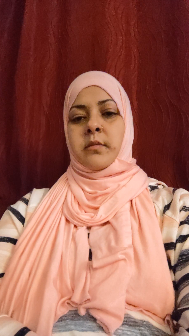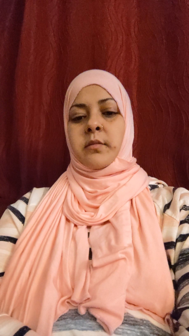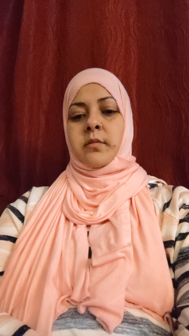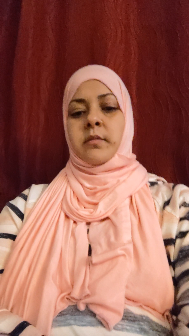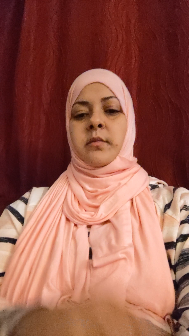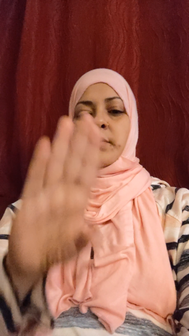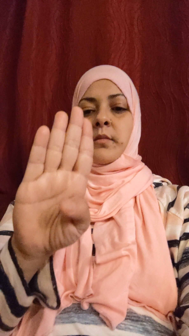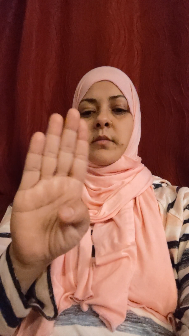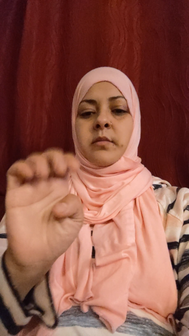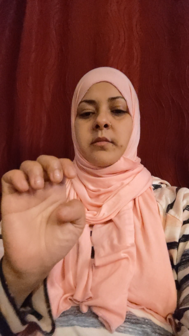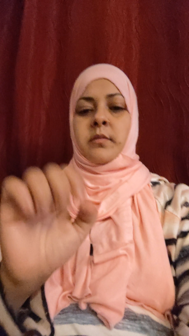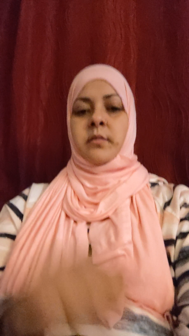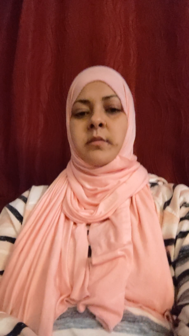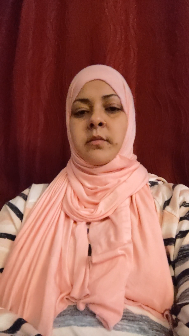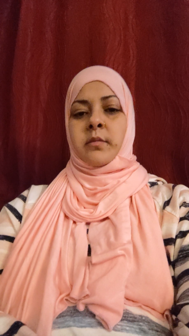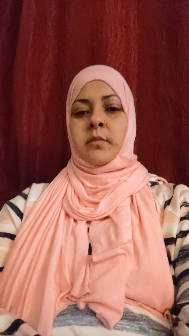be